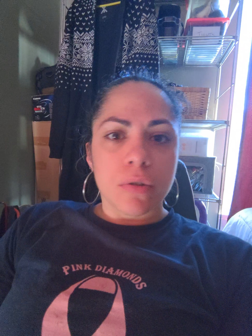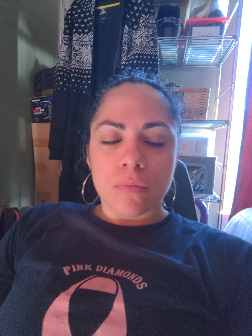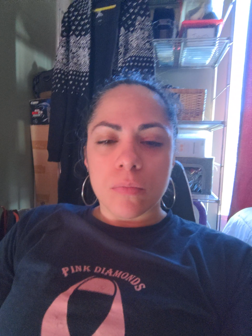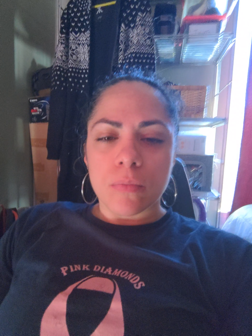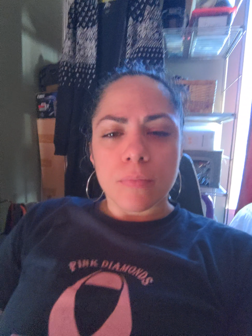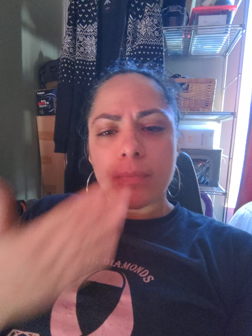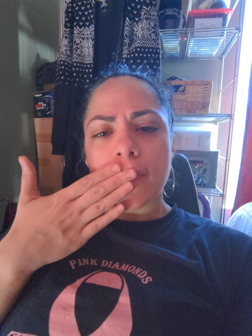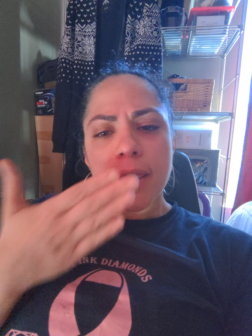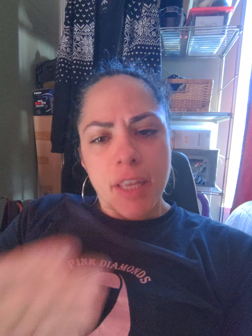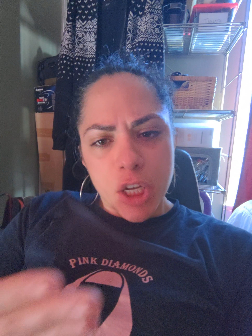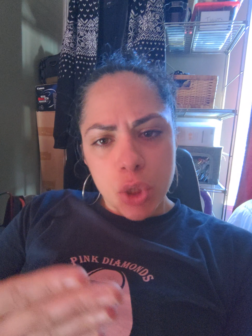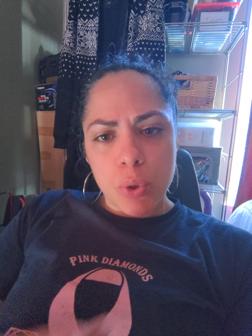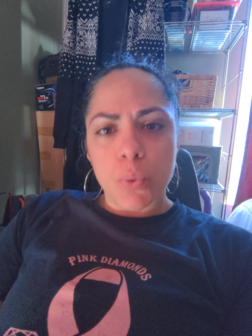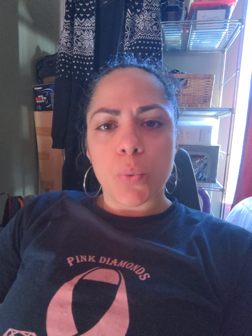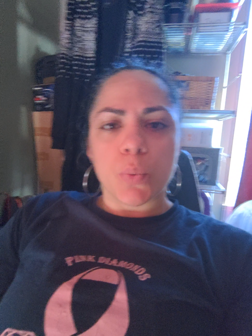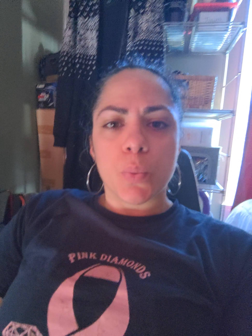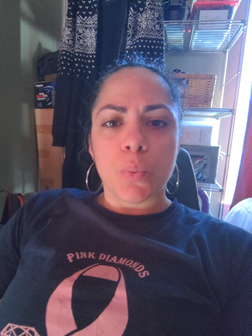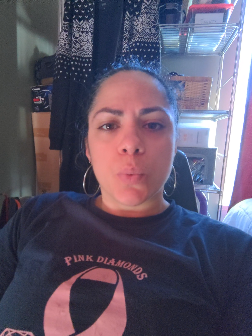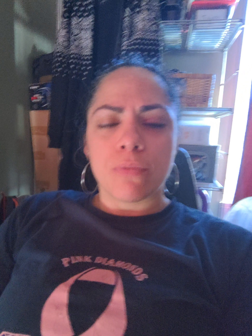thank you